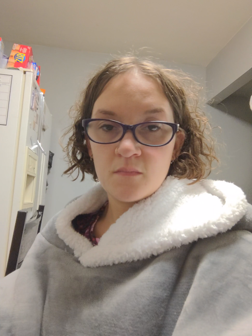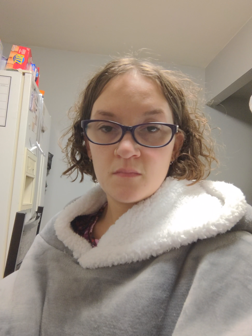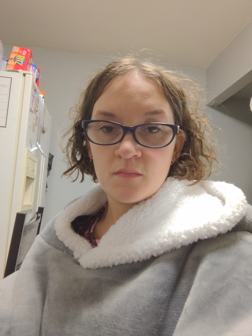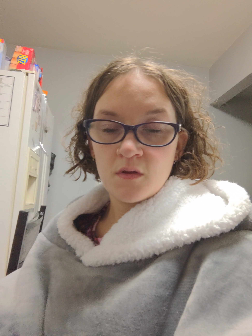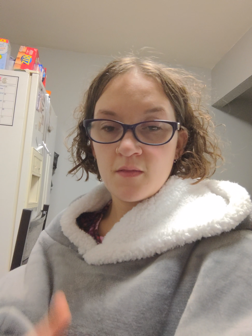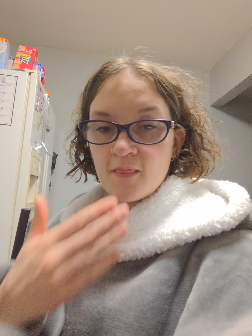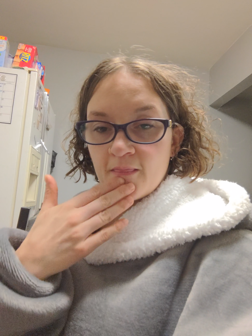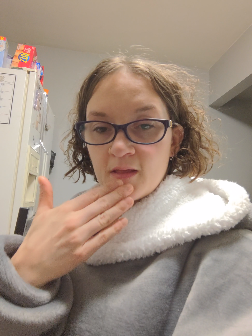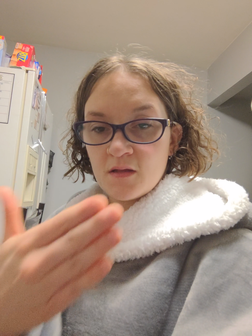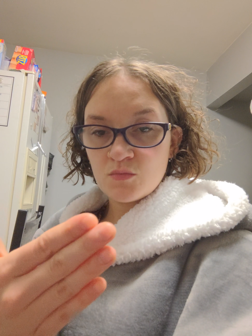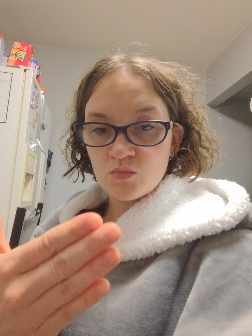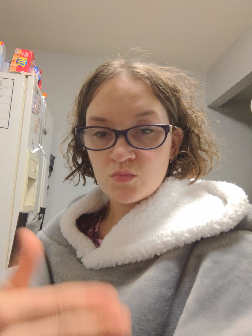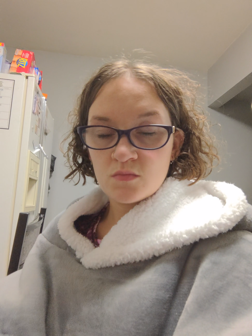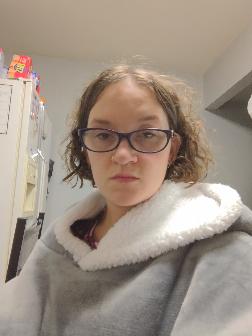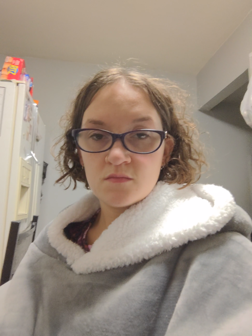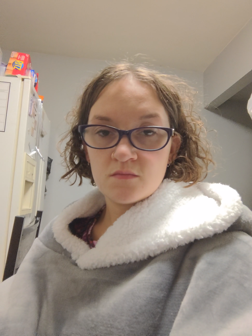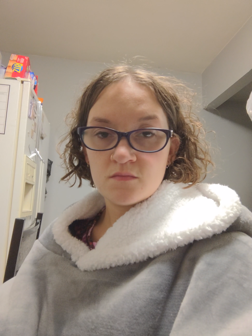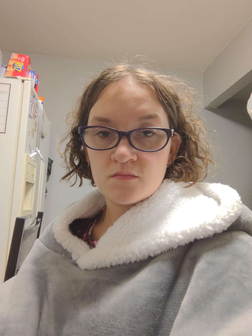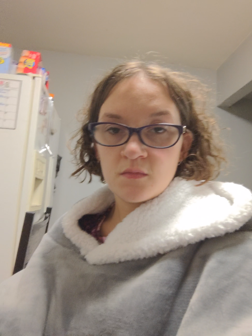thank you